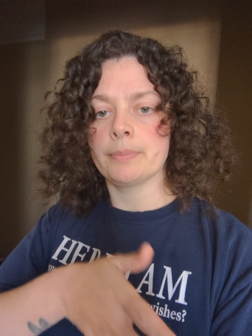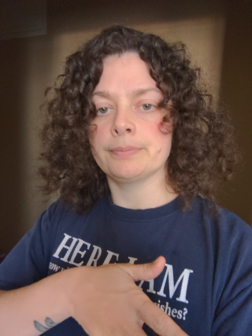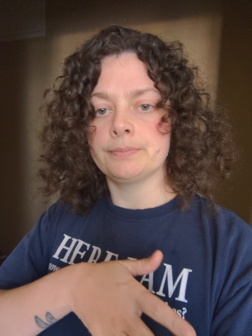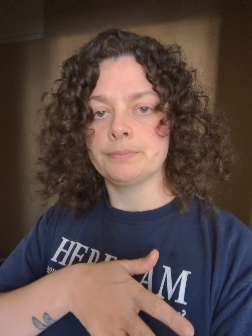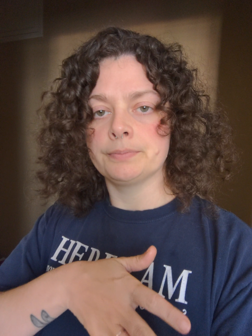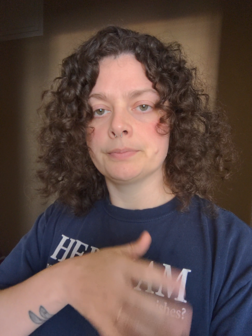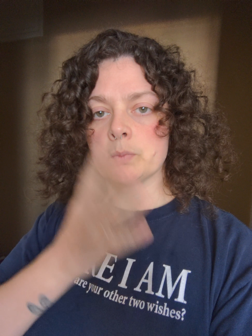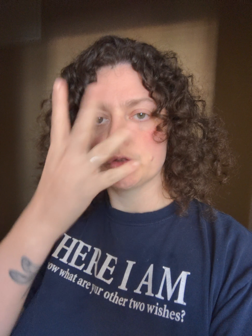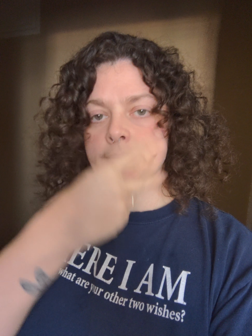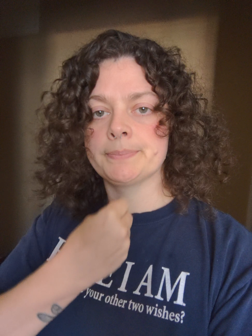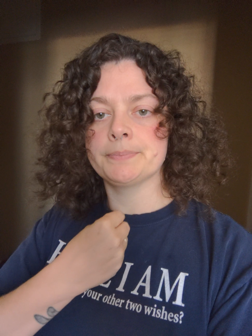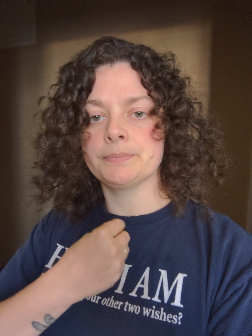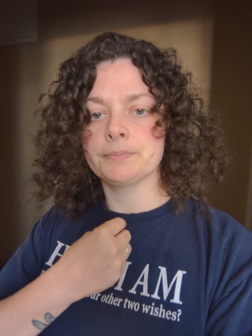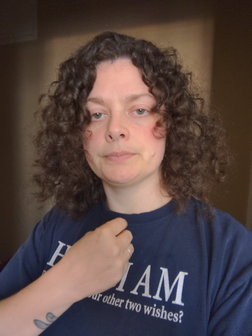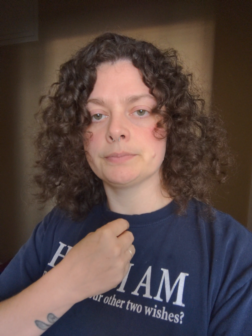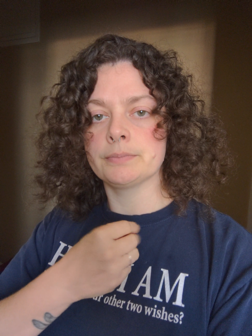pretty